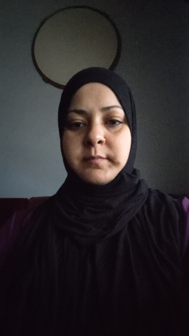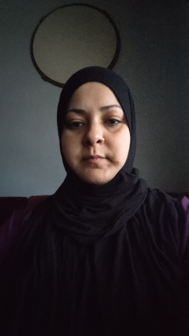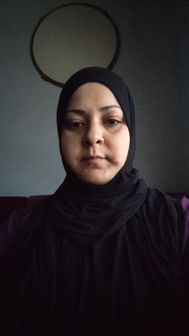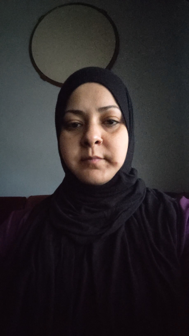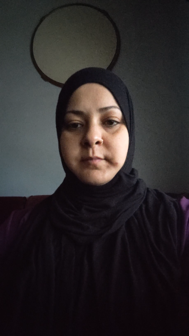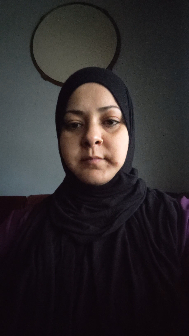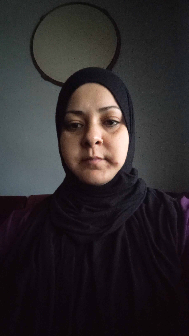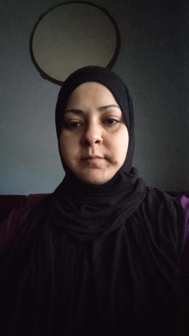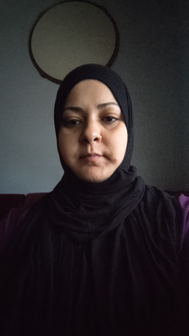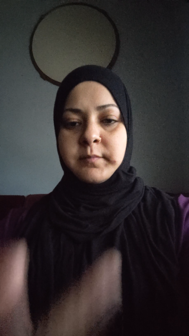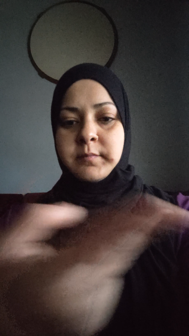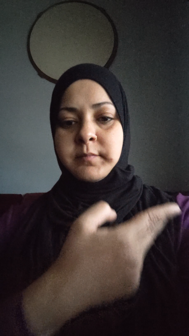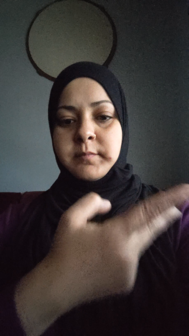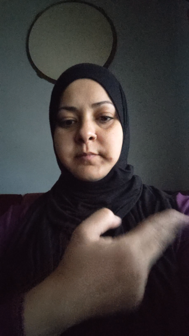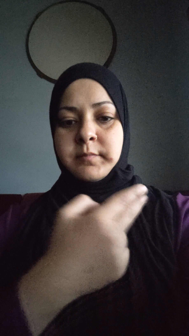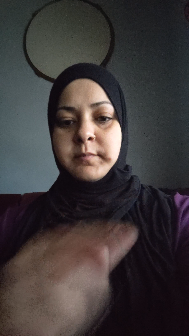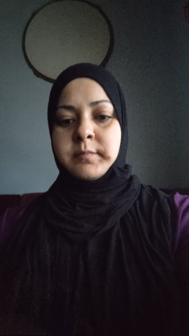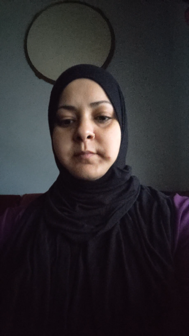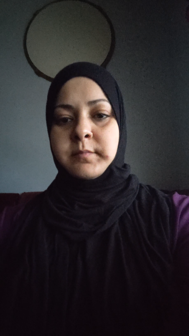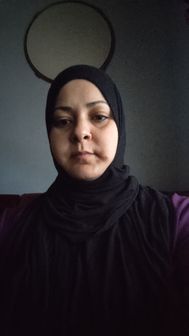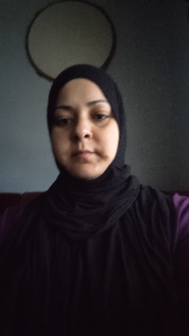sheep